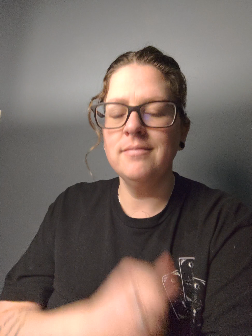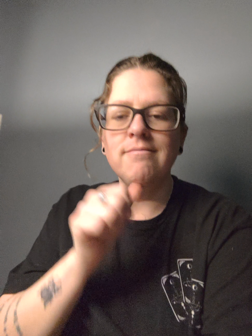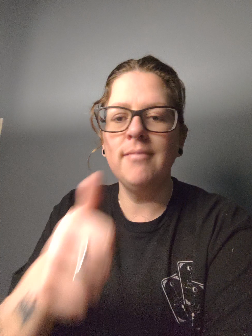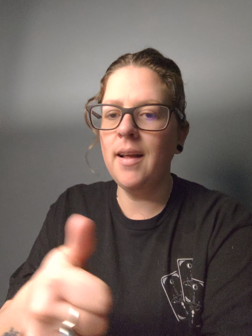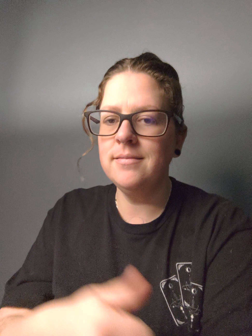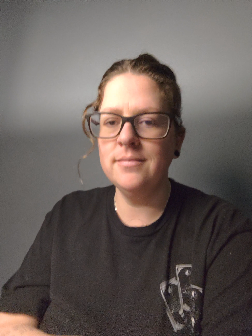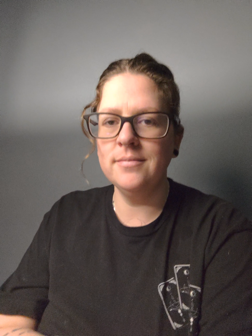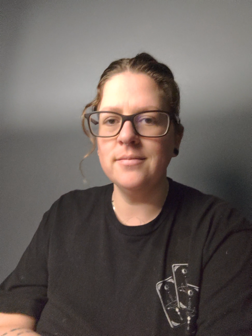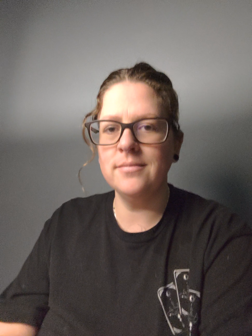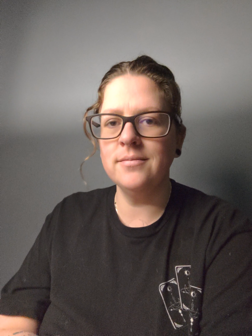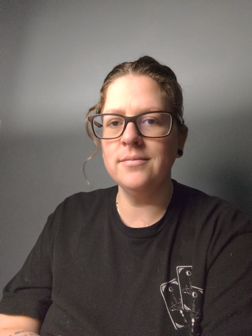not